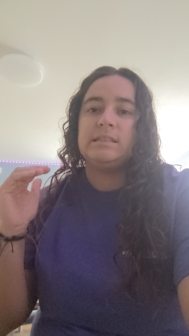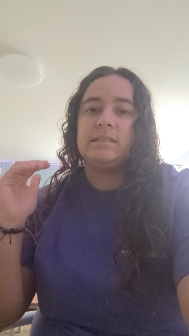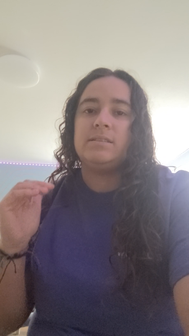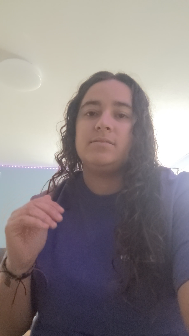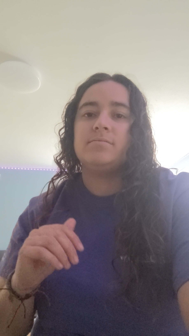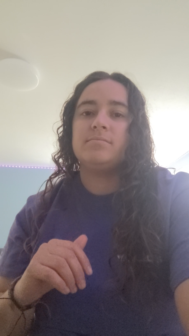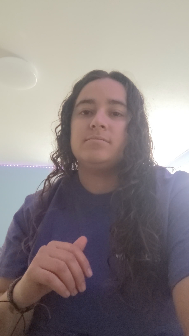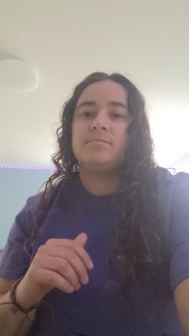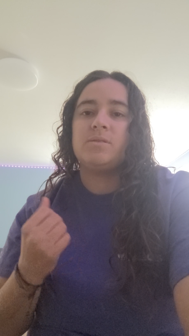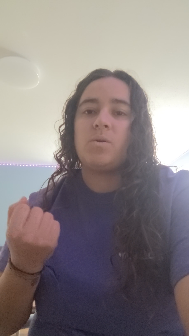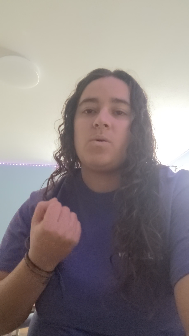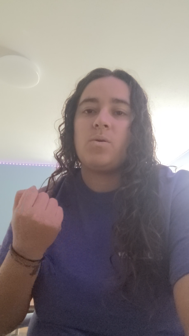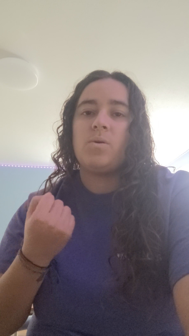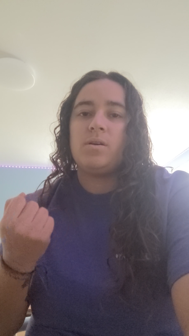hold